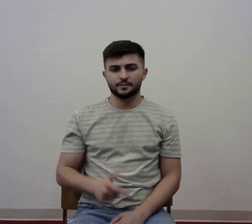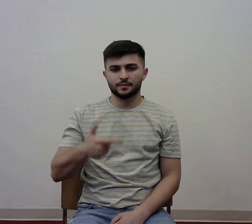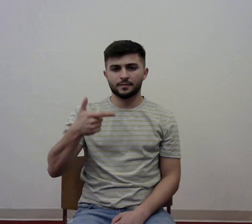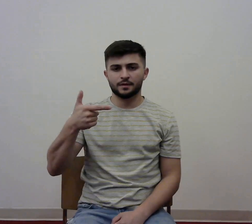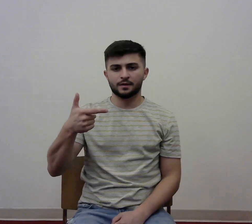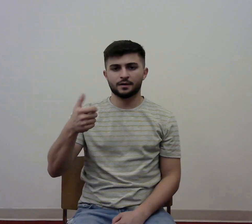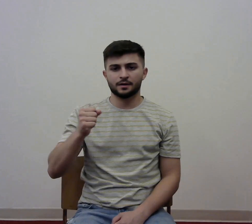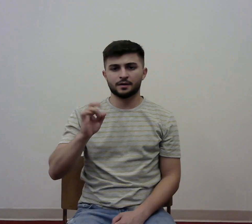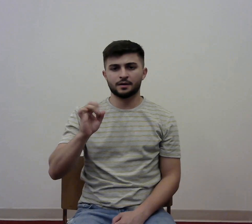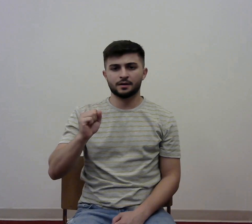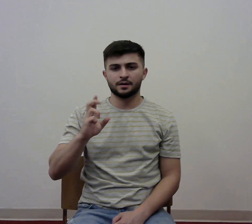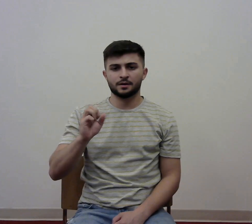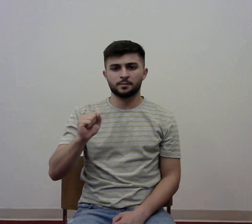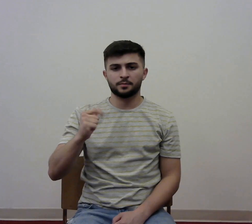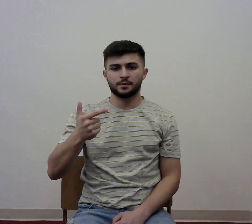qarabağ